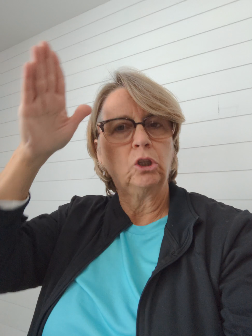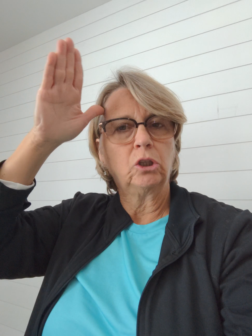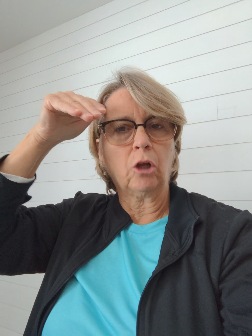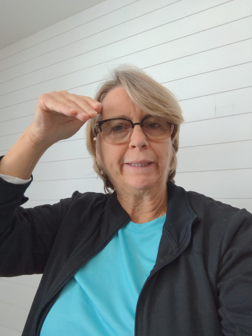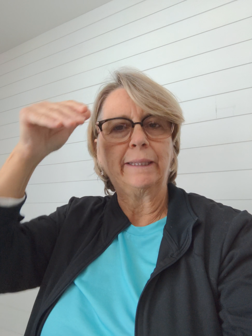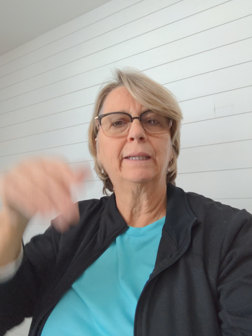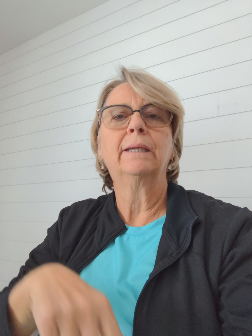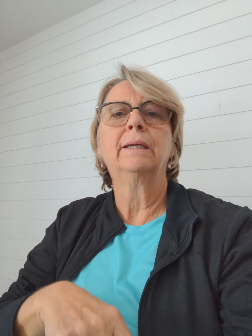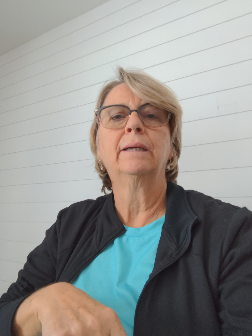donkey